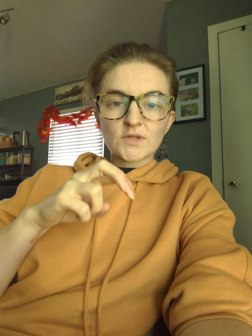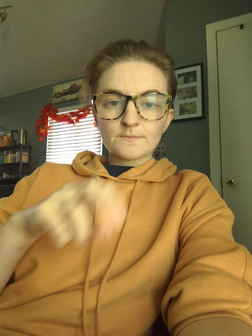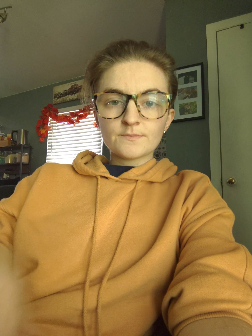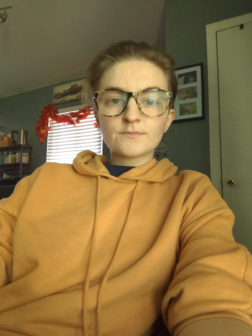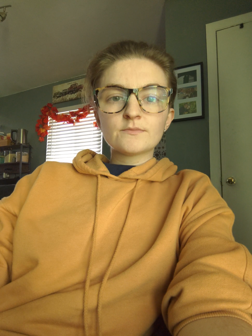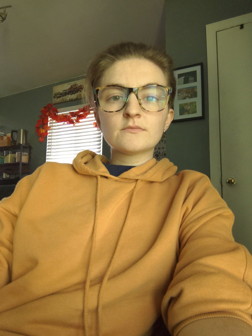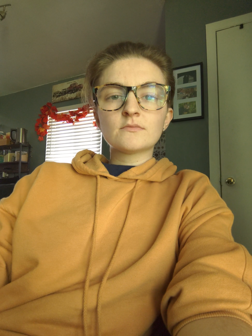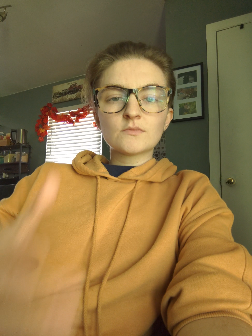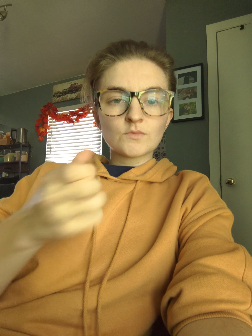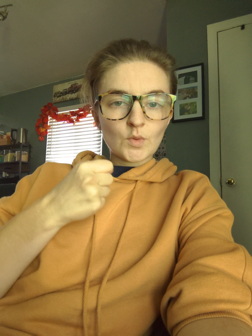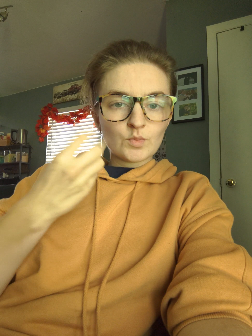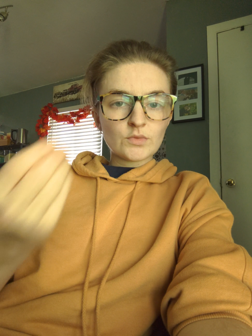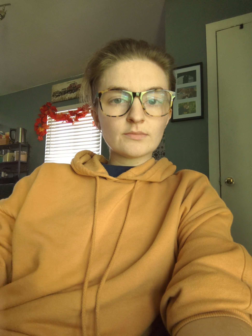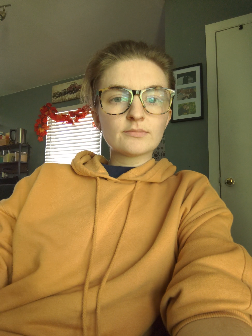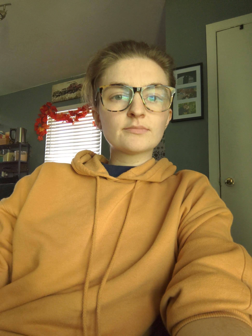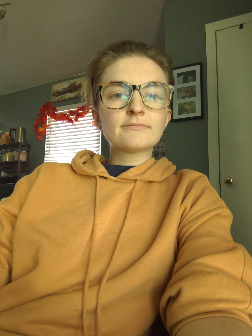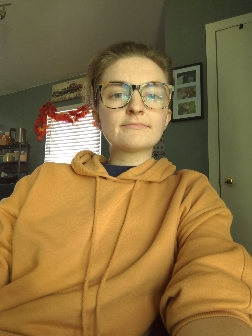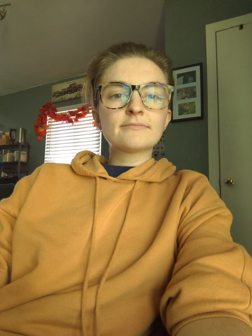got to